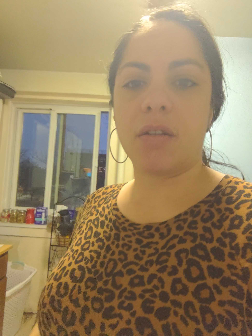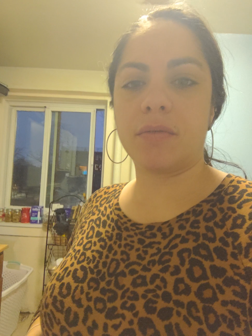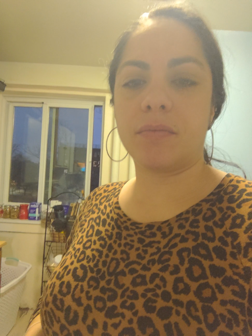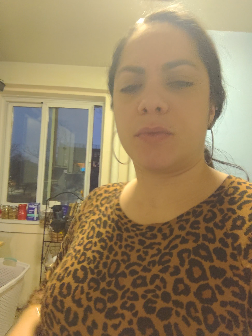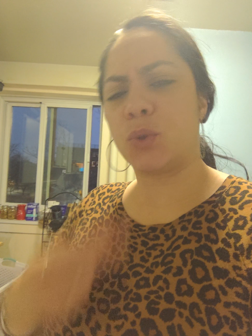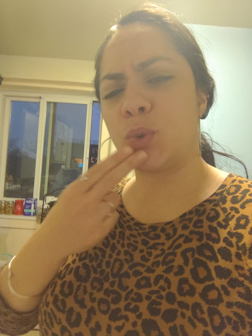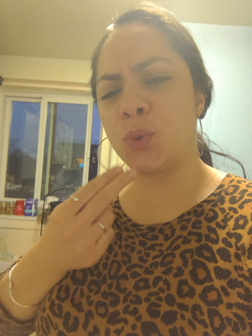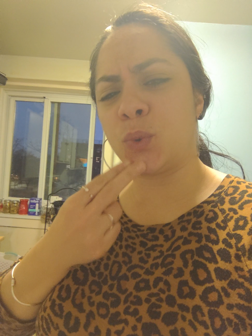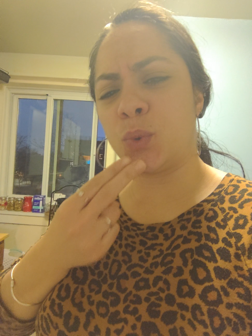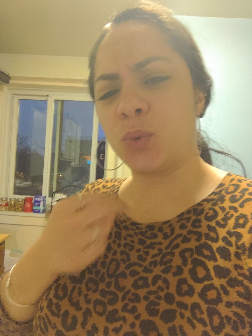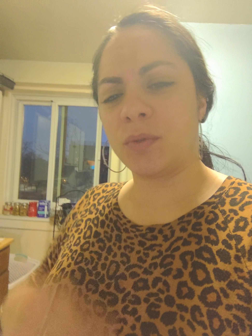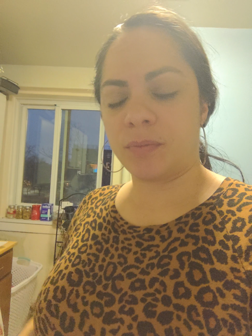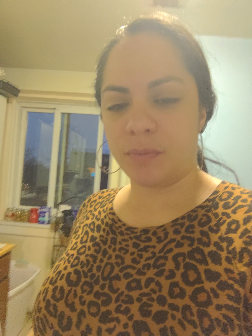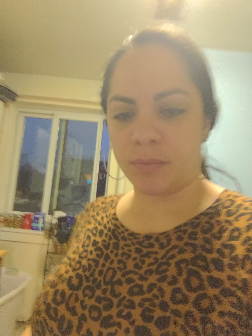cute